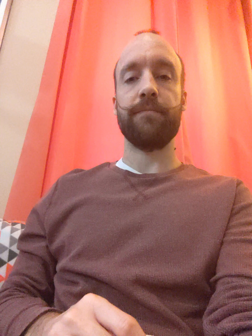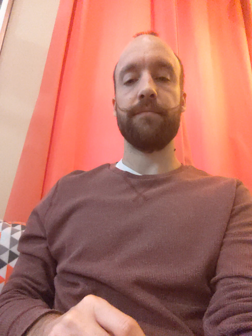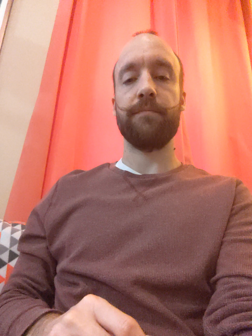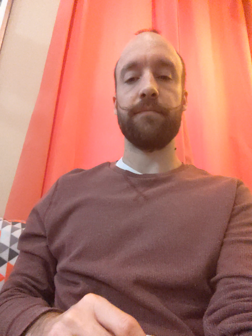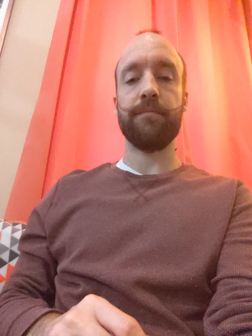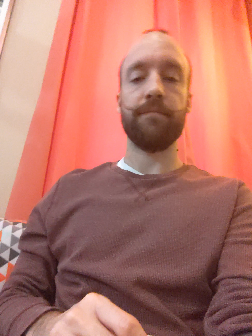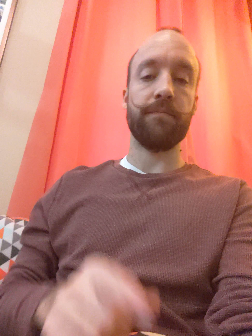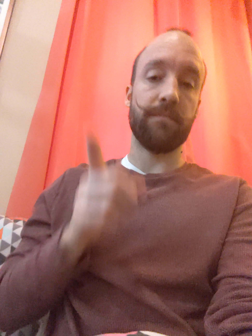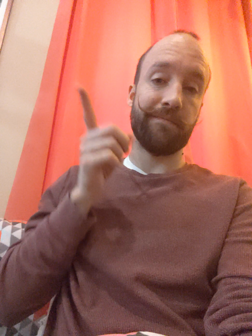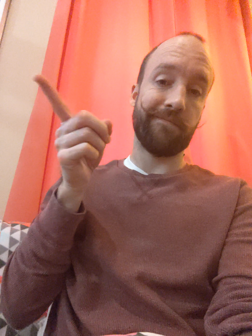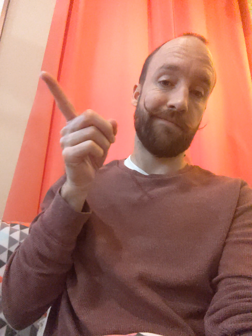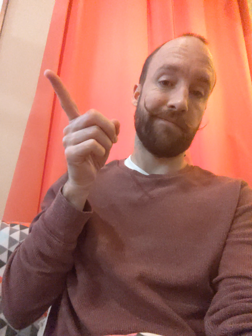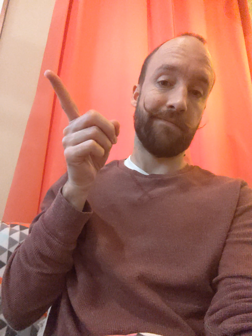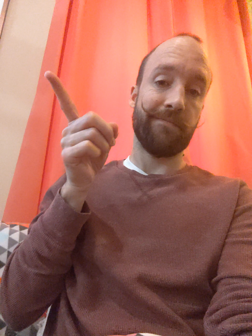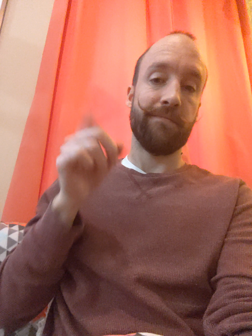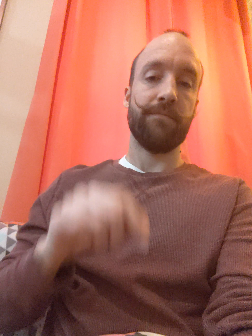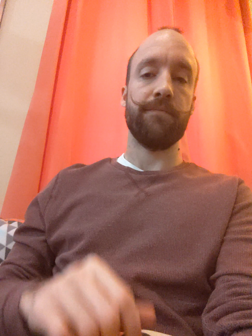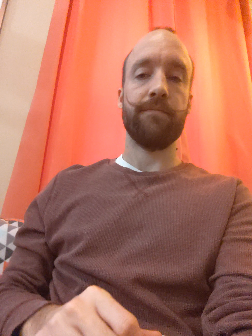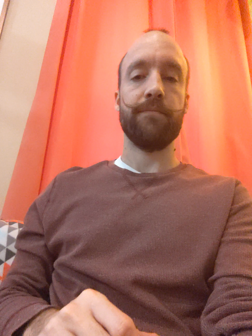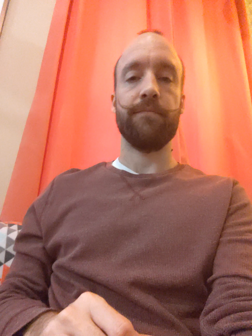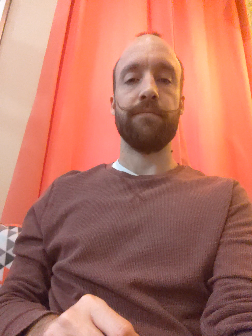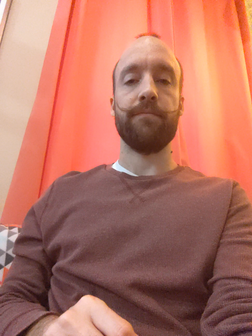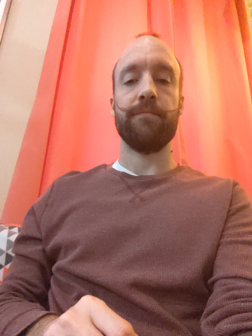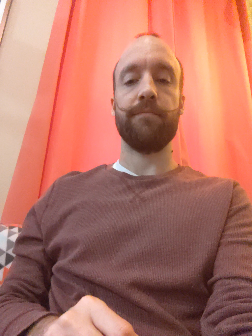he/she/it